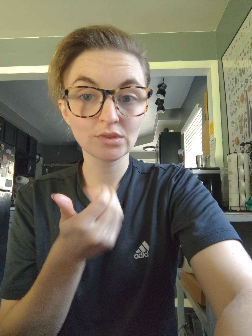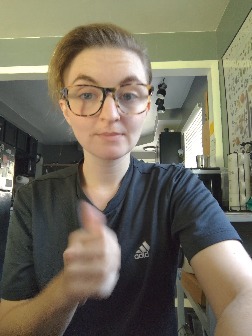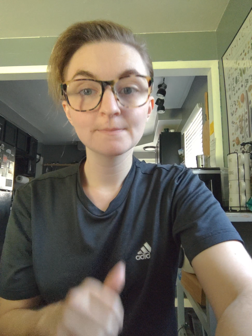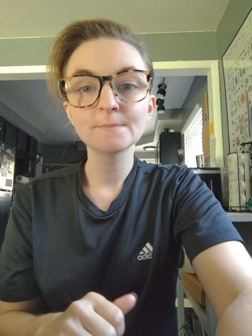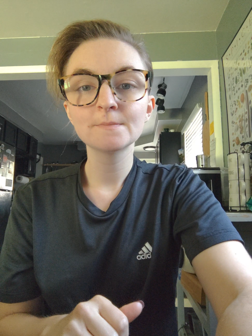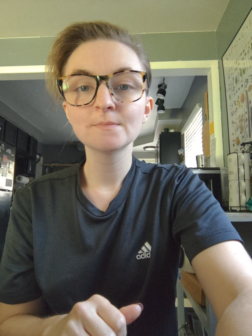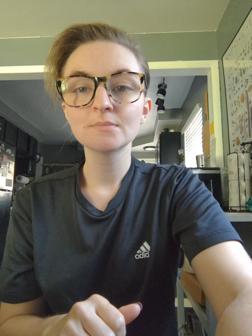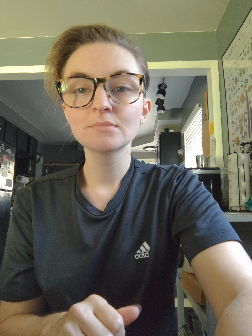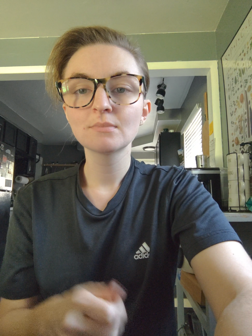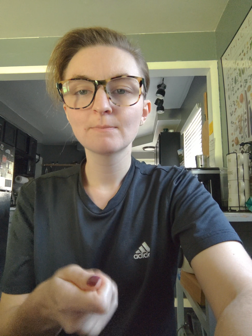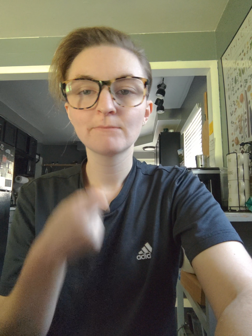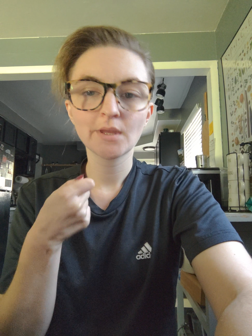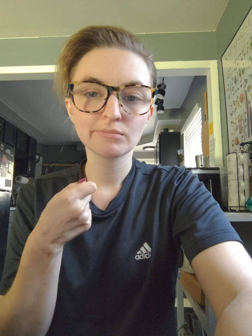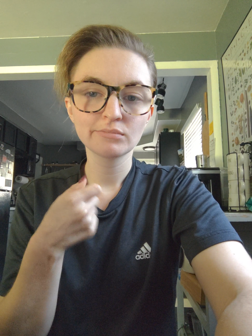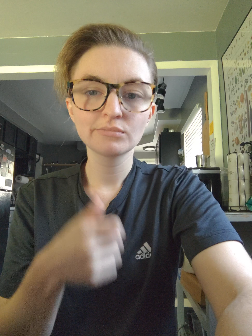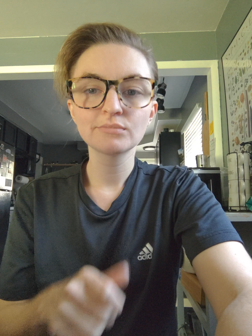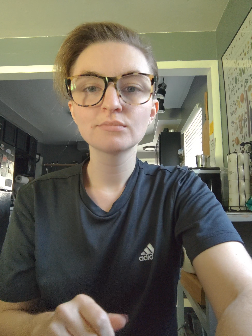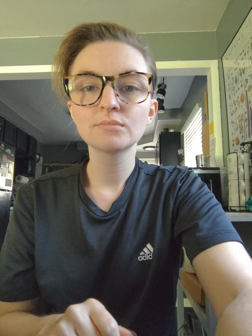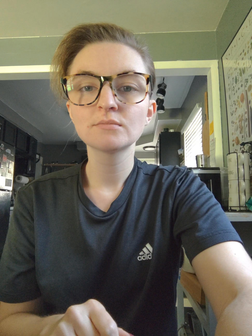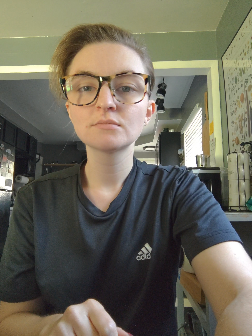pull